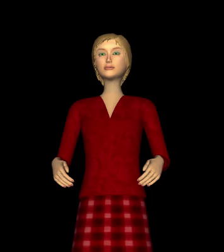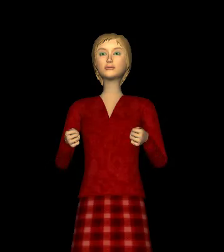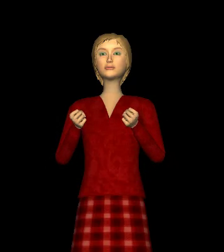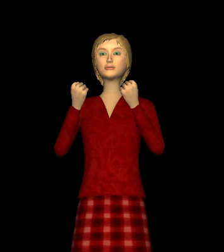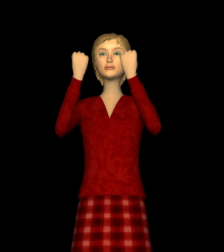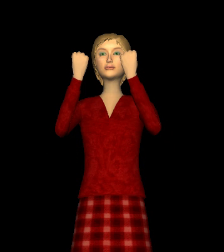قوي